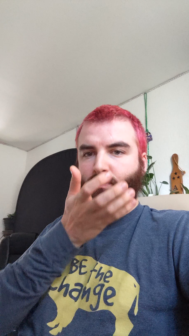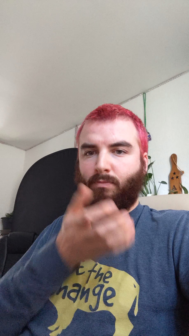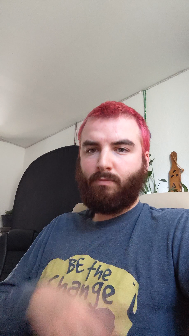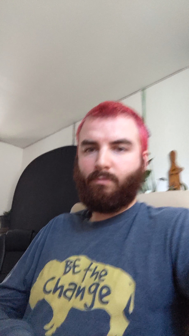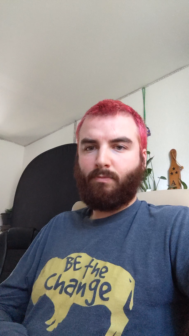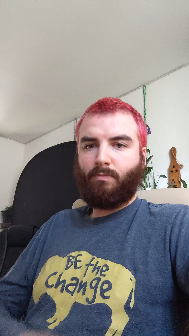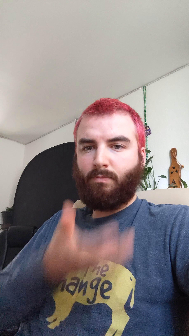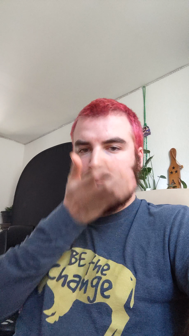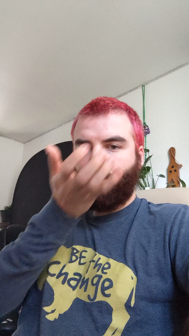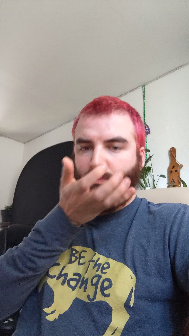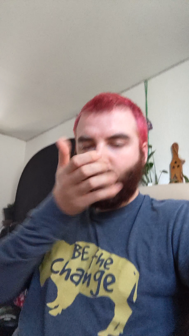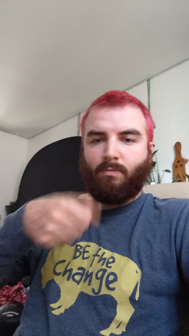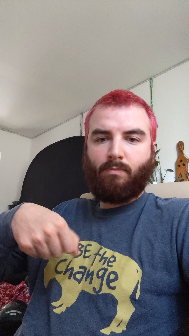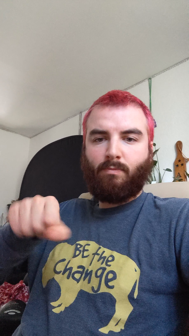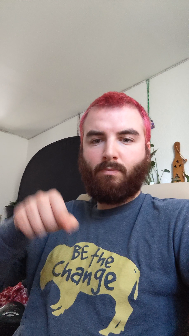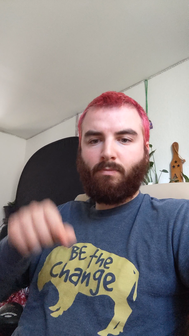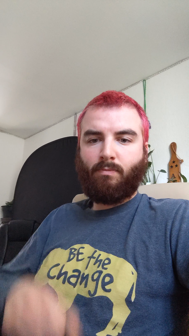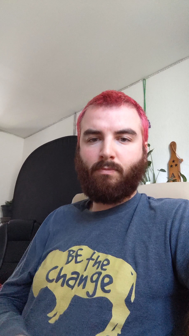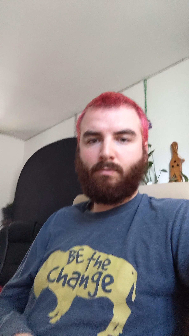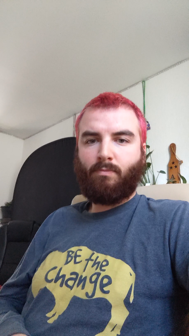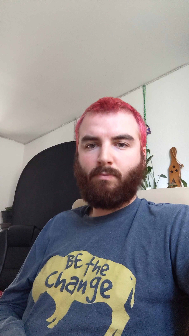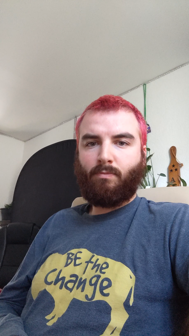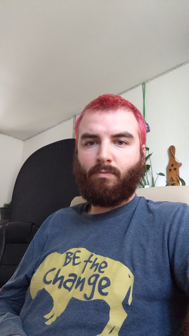lawn mower